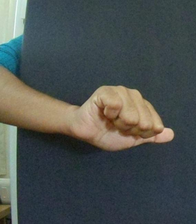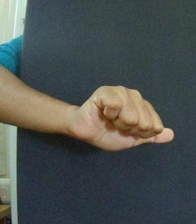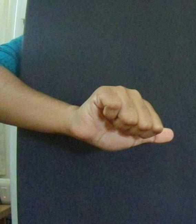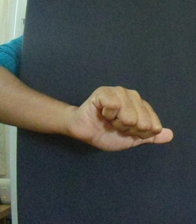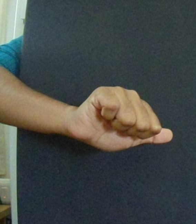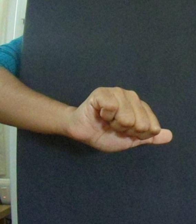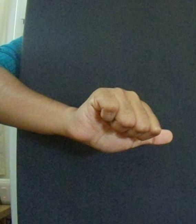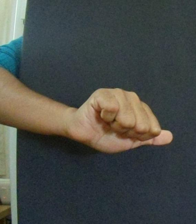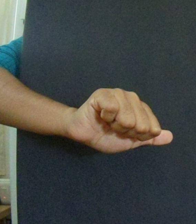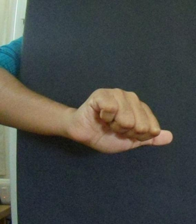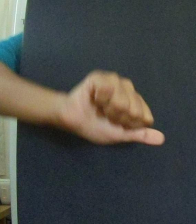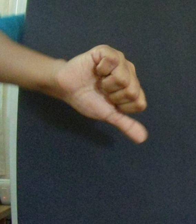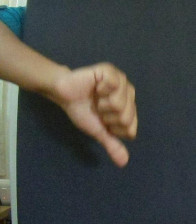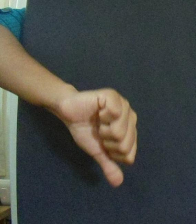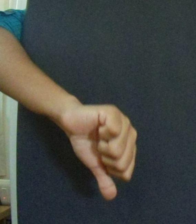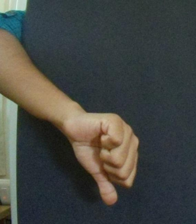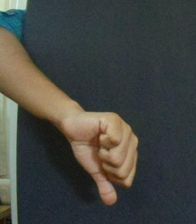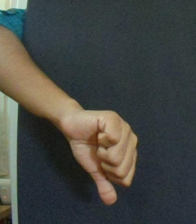lose